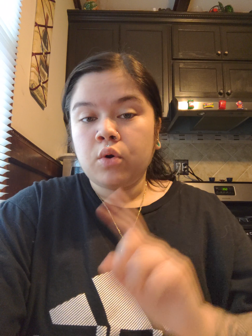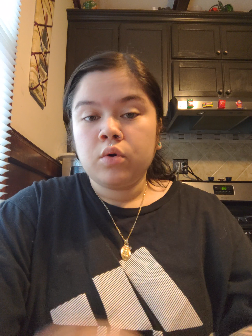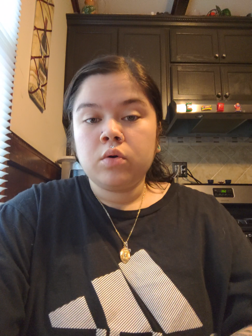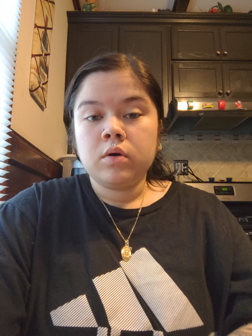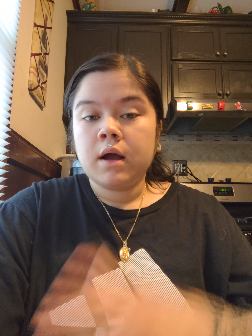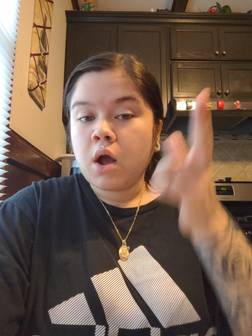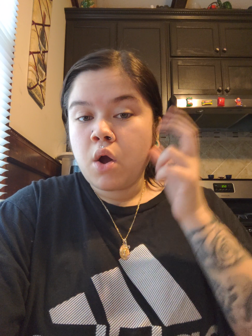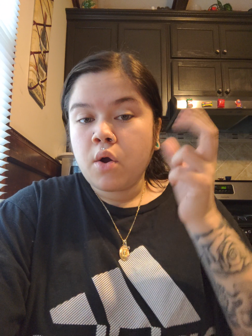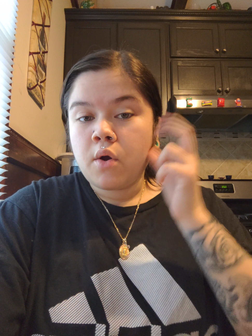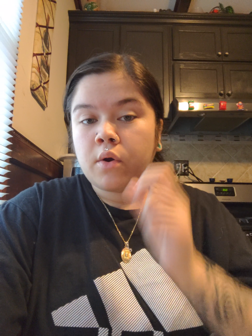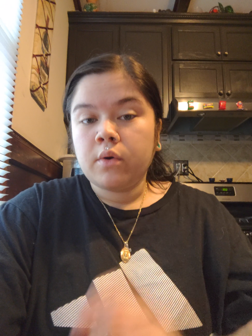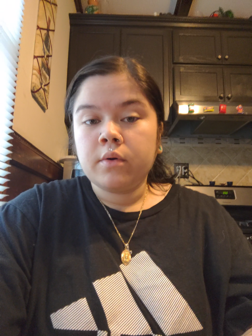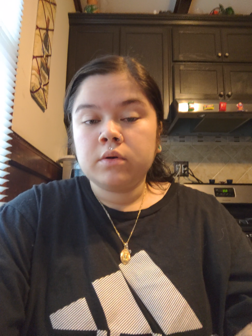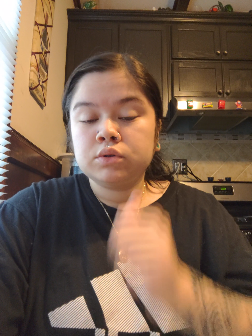hear